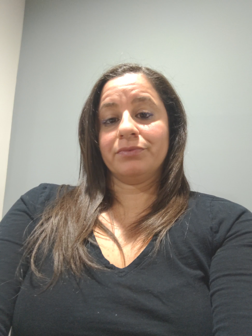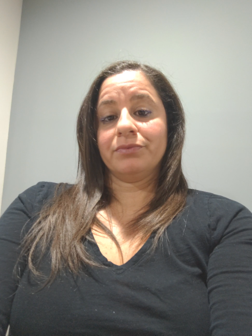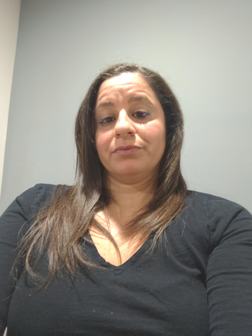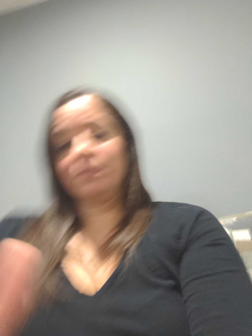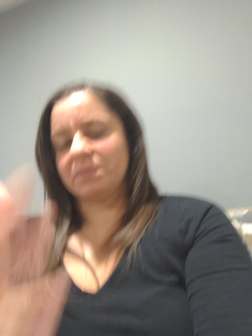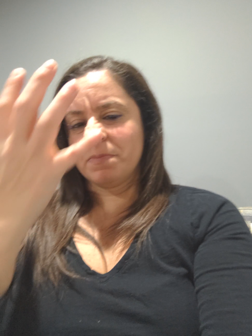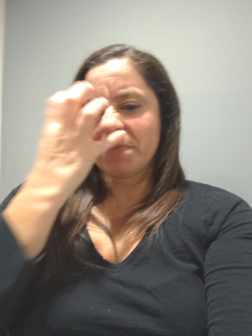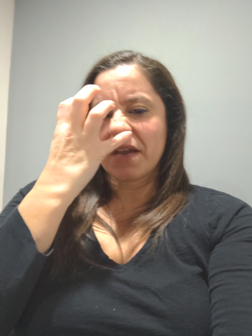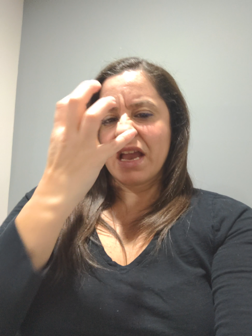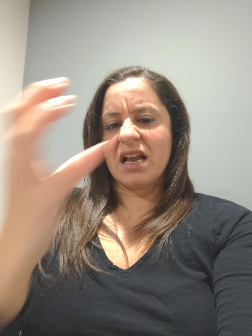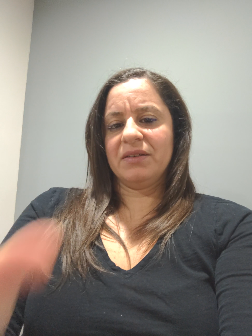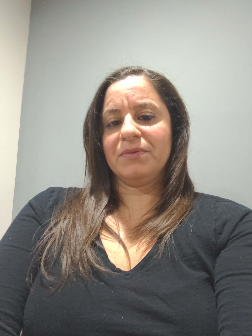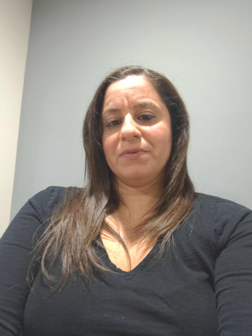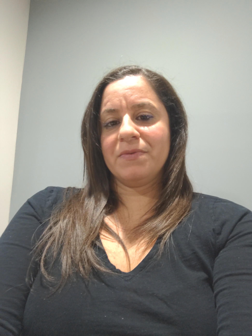mad